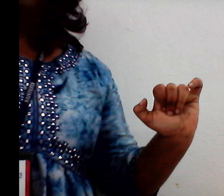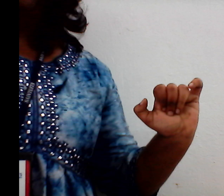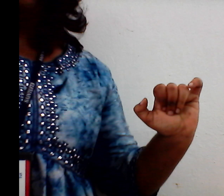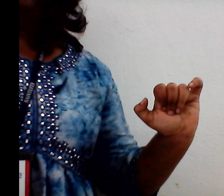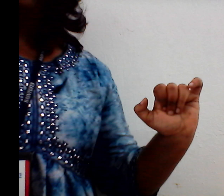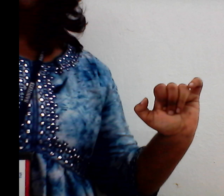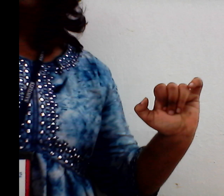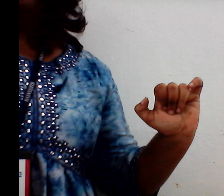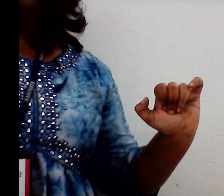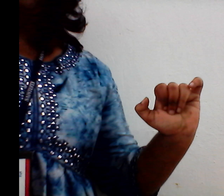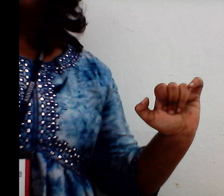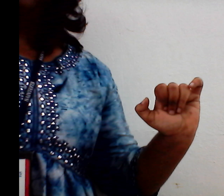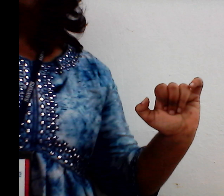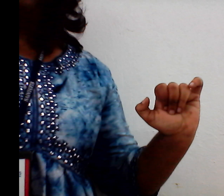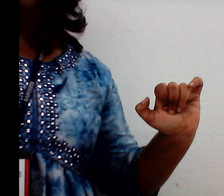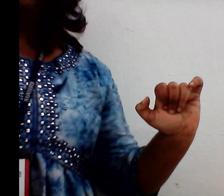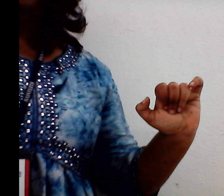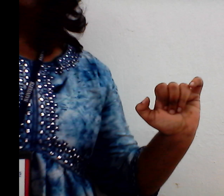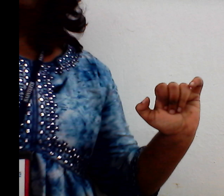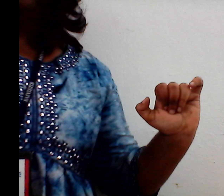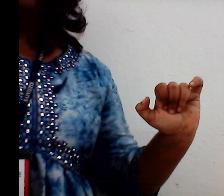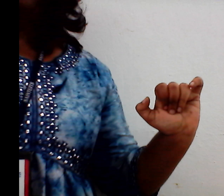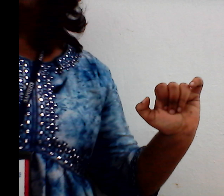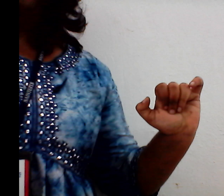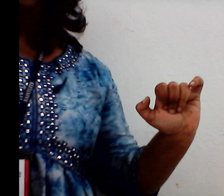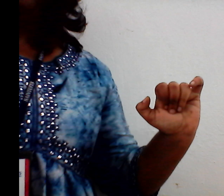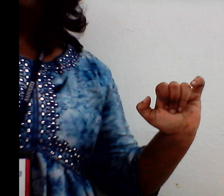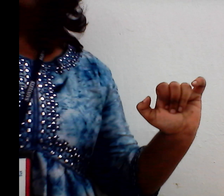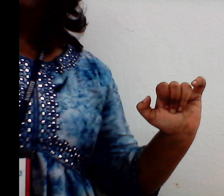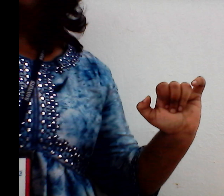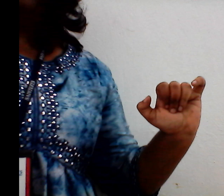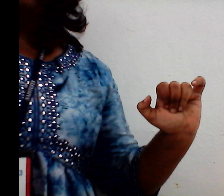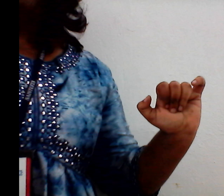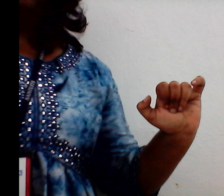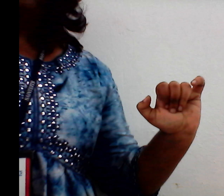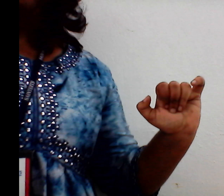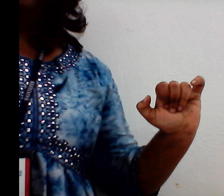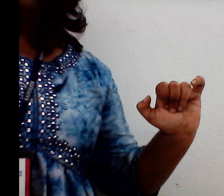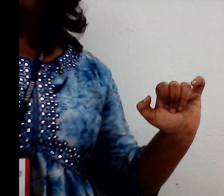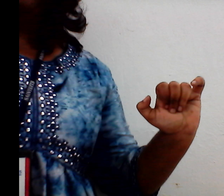ഋ